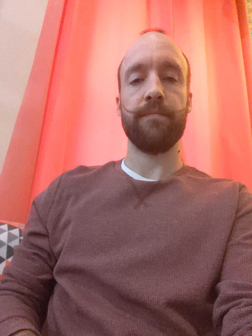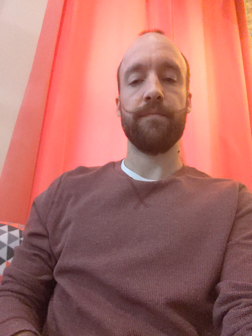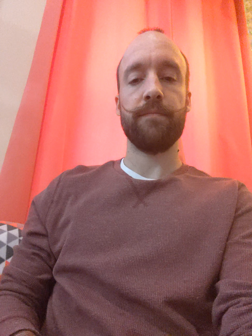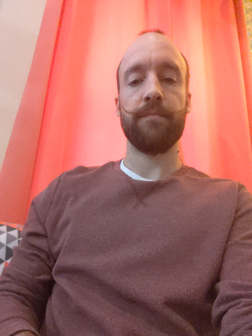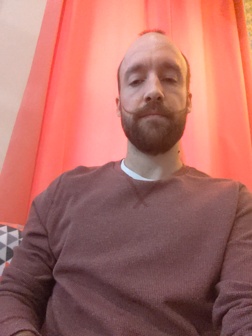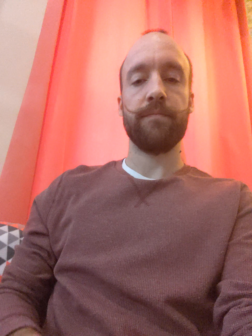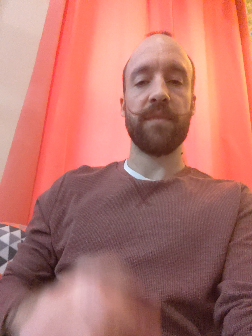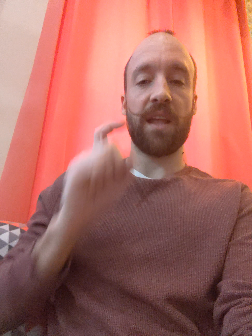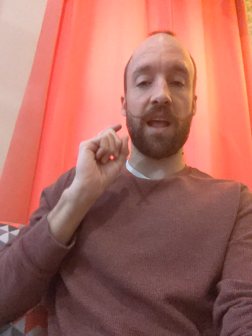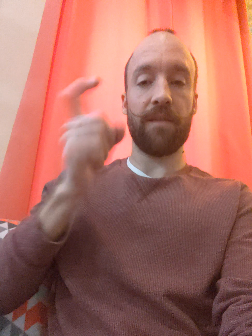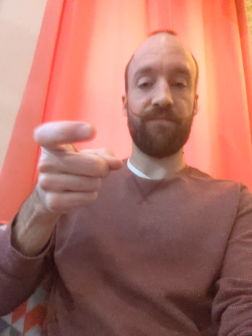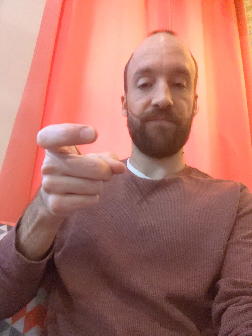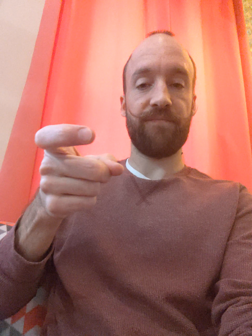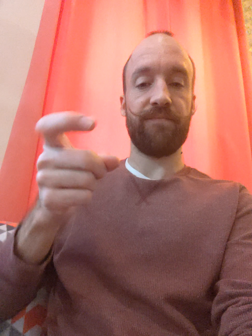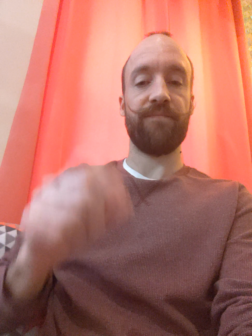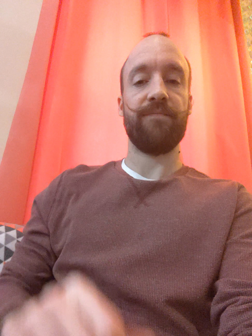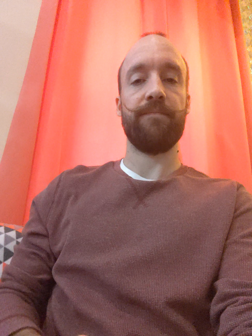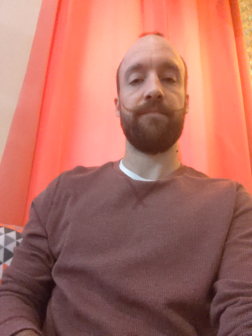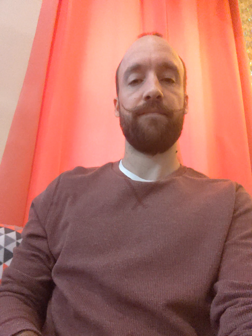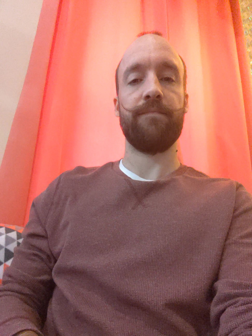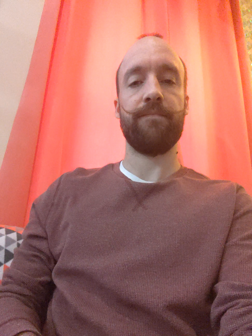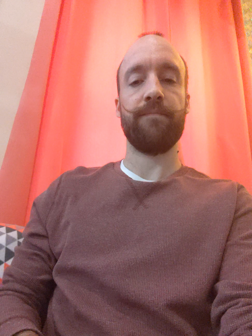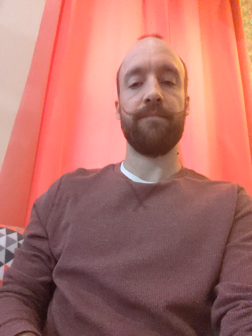gift